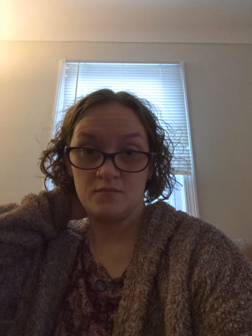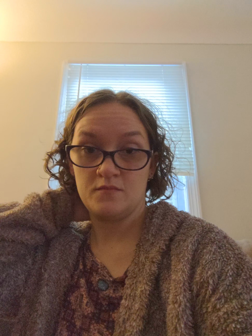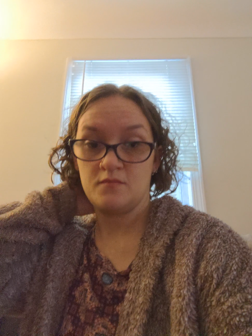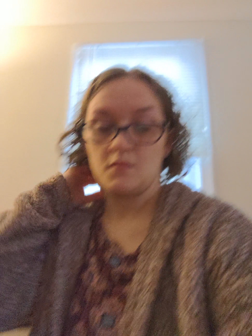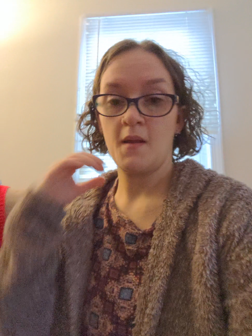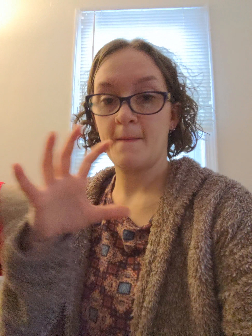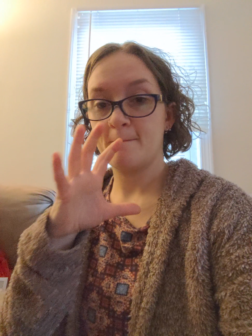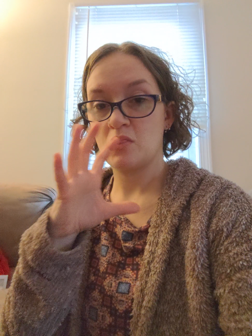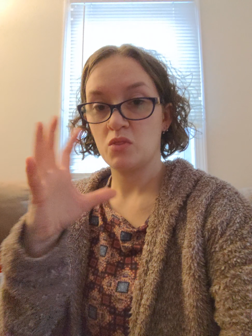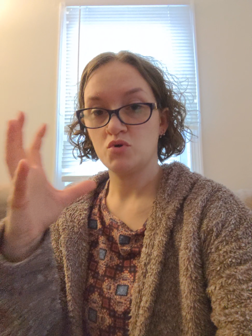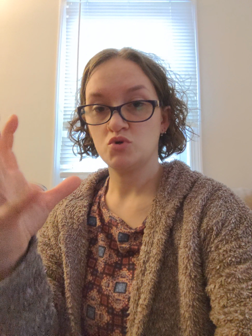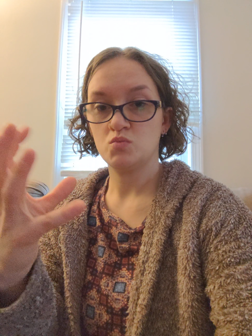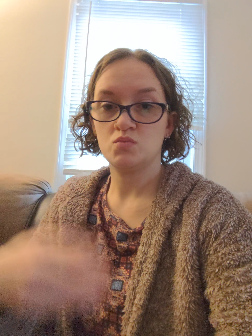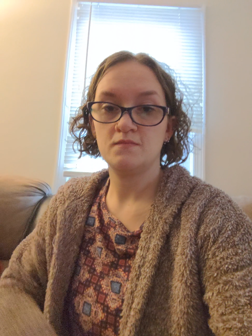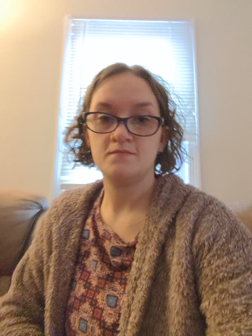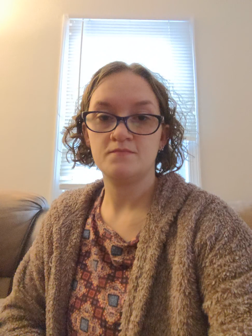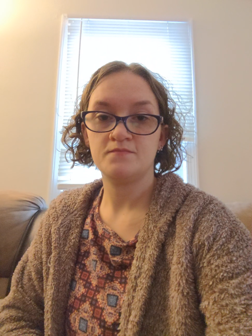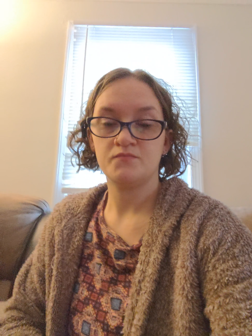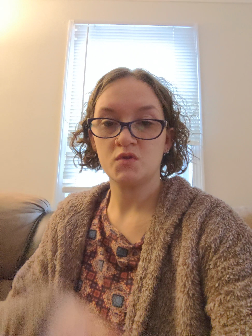balloon